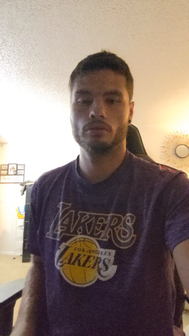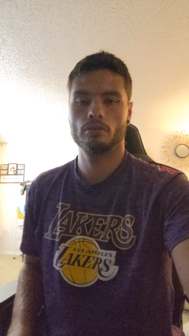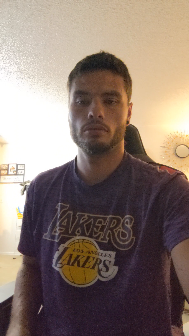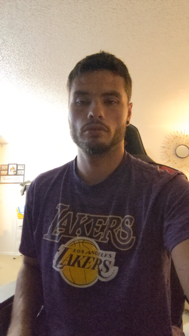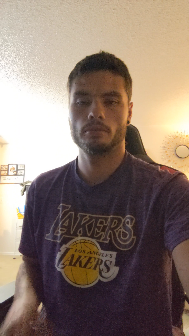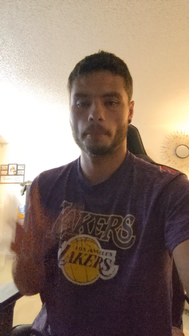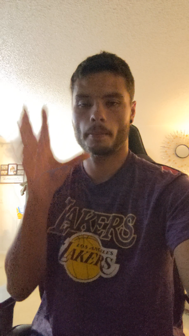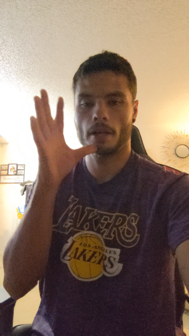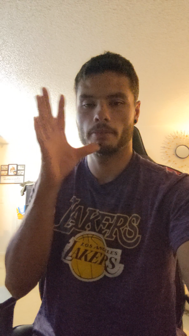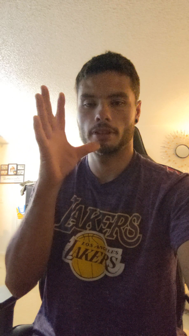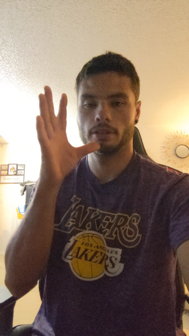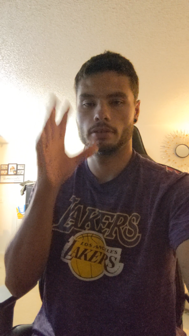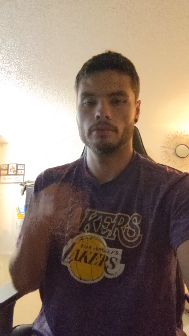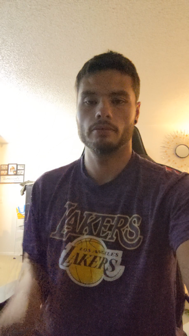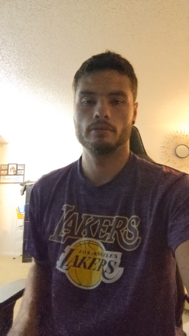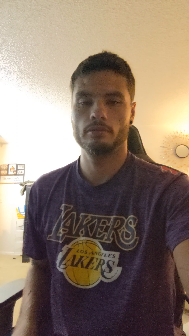mommy